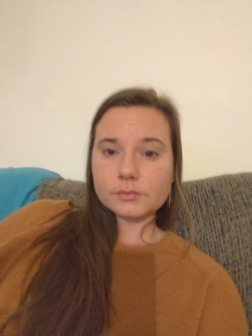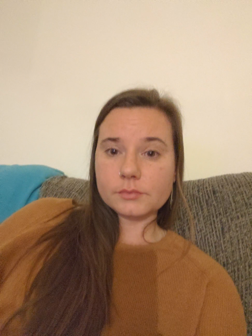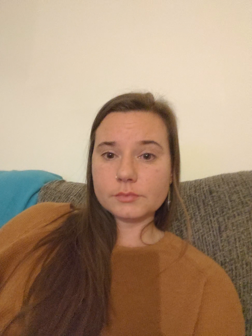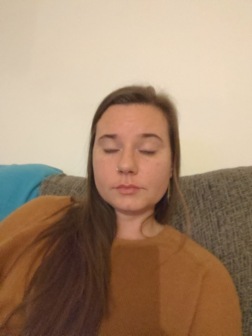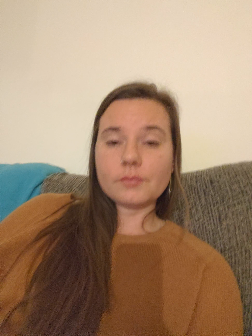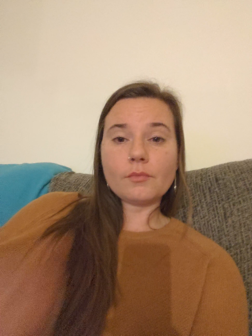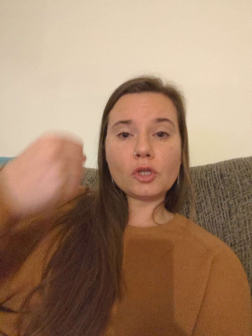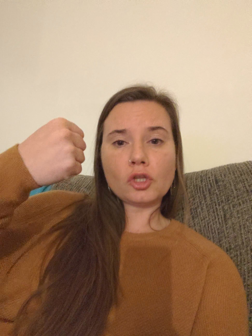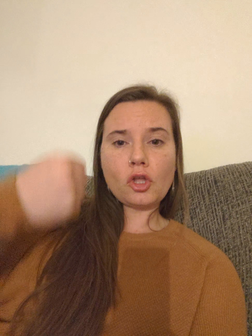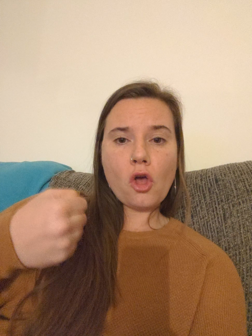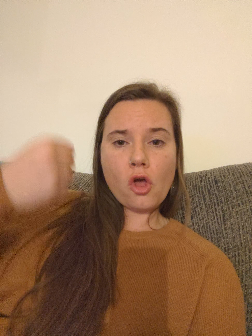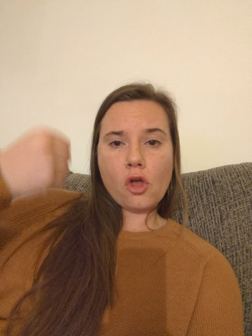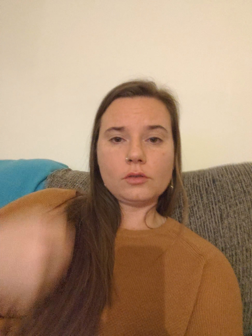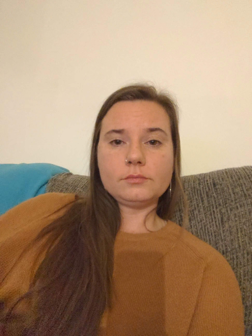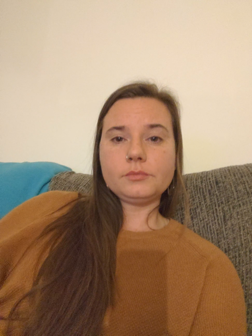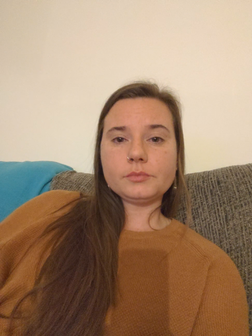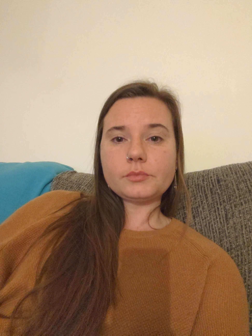car